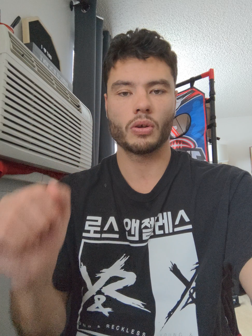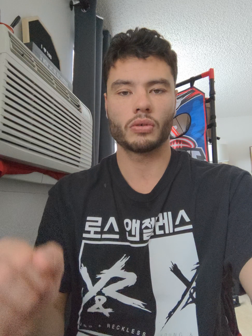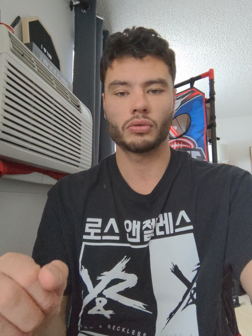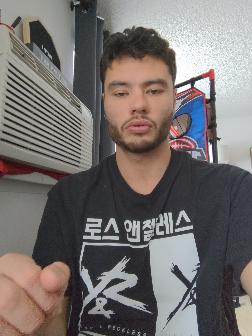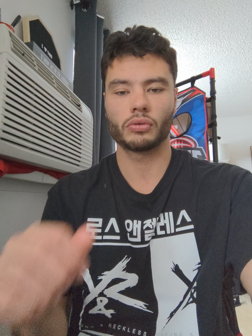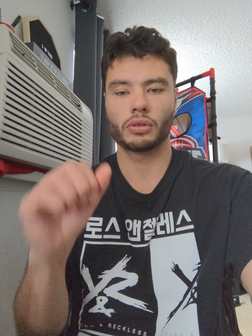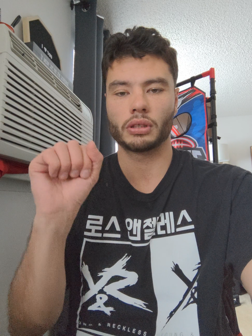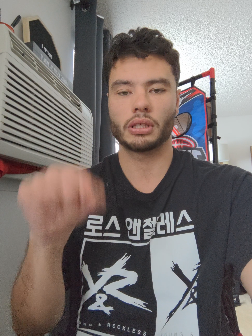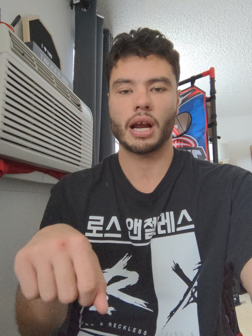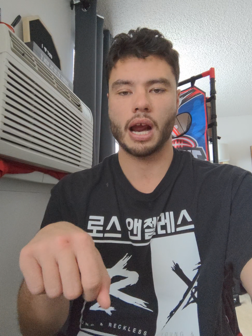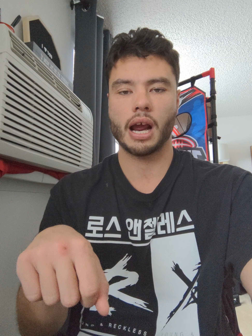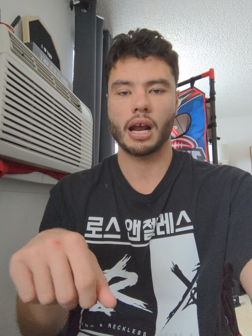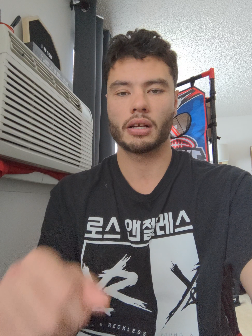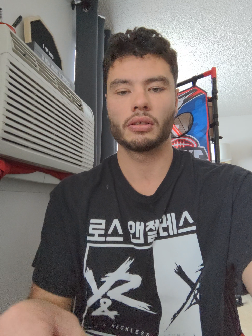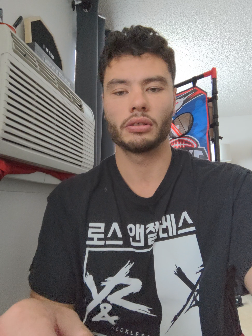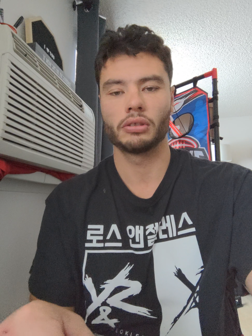can